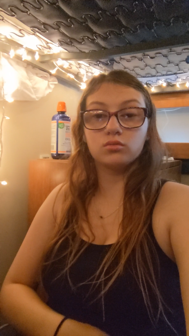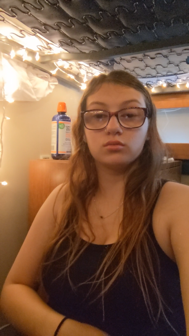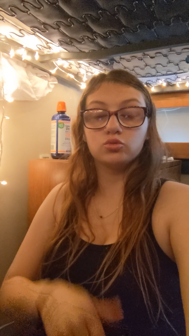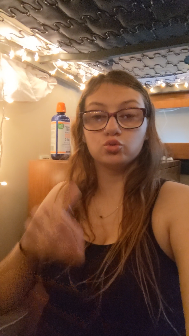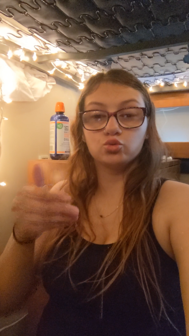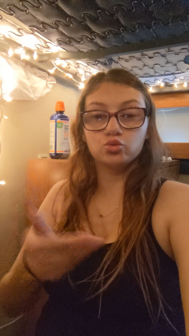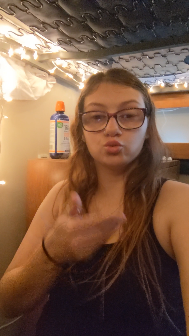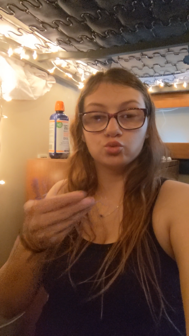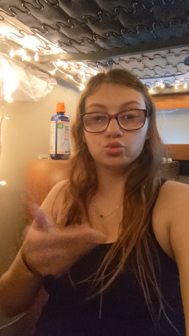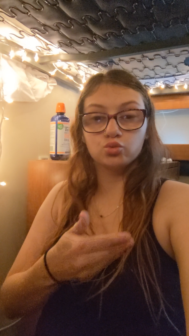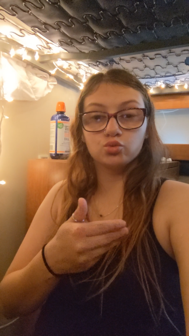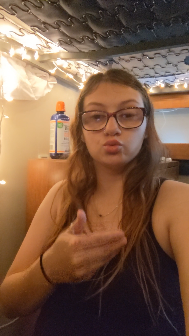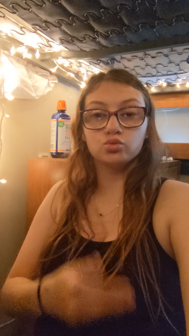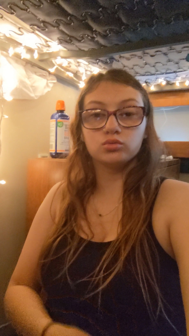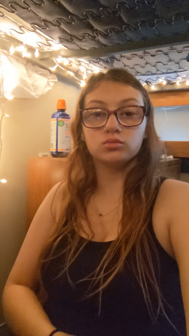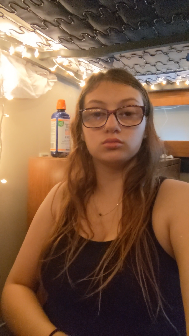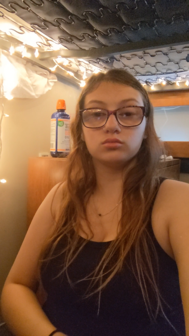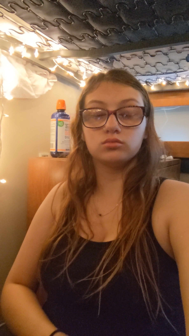new